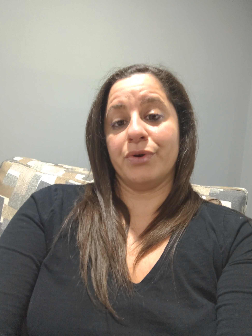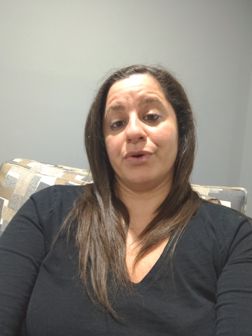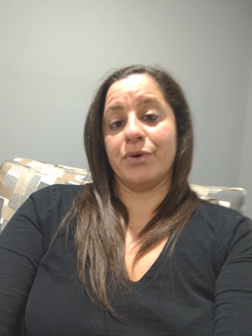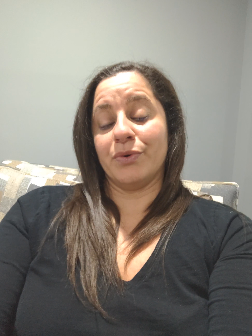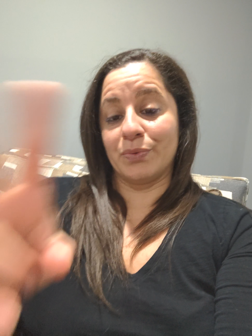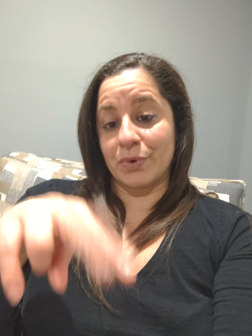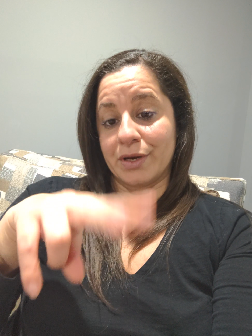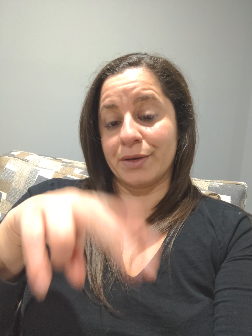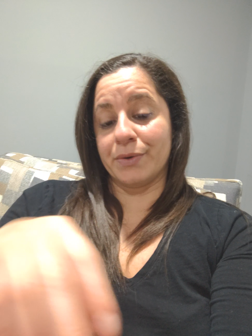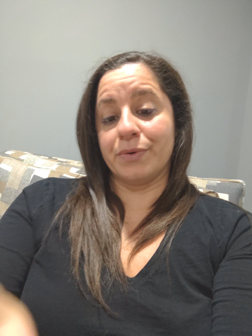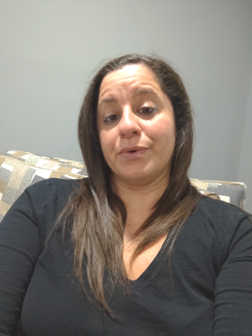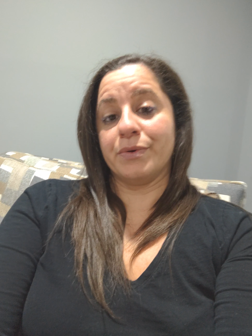read